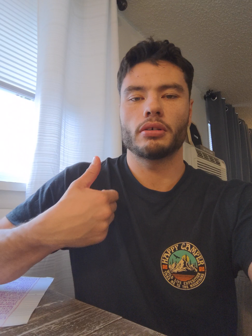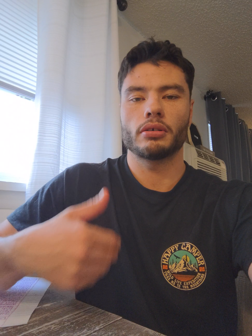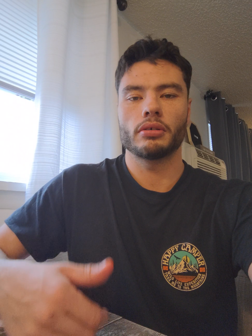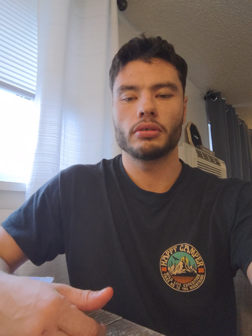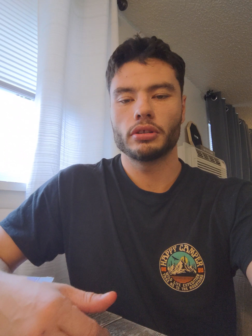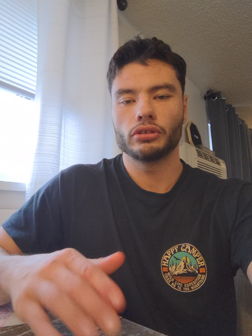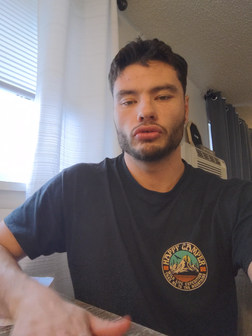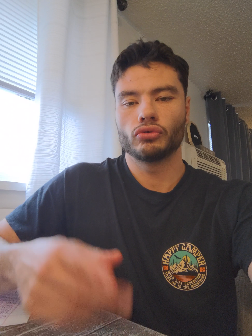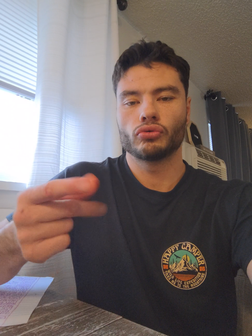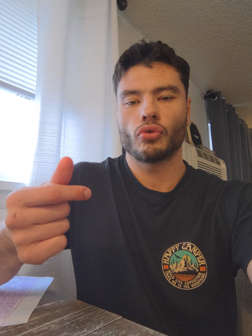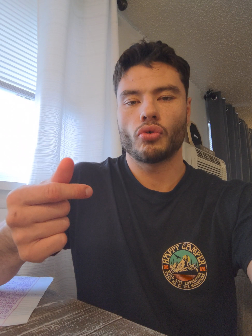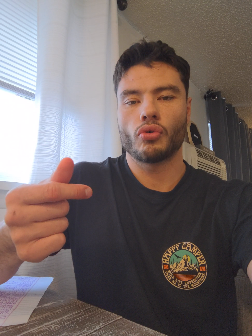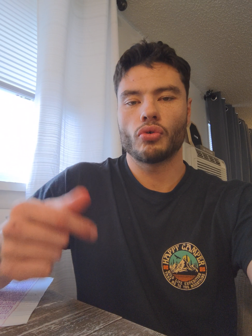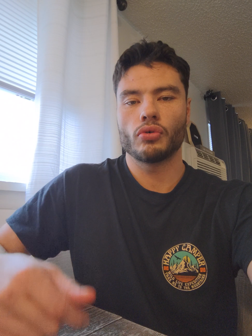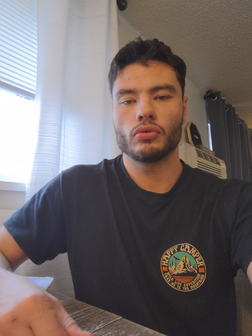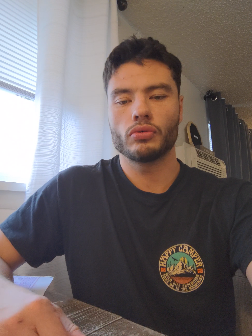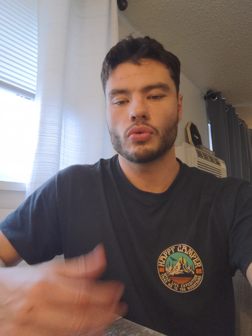dog